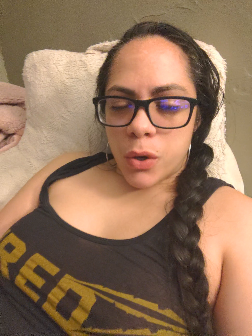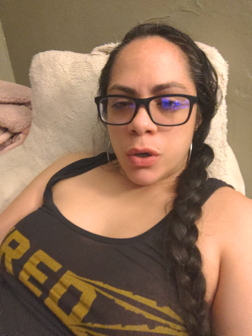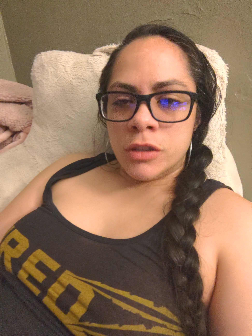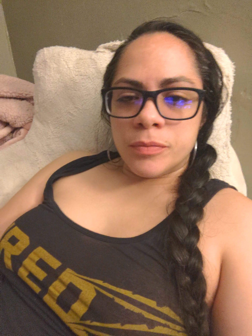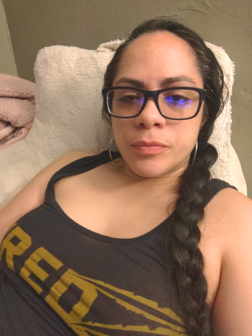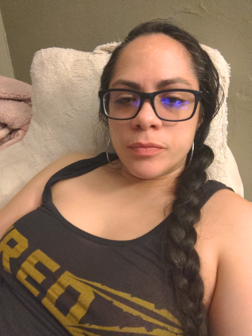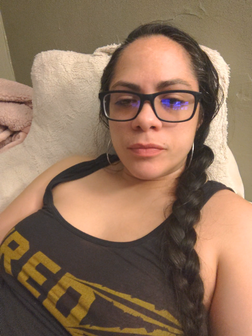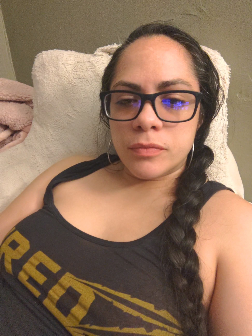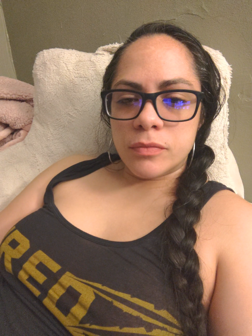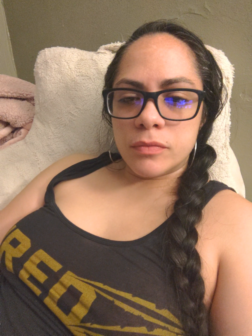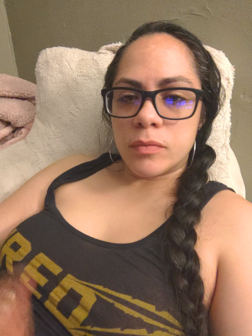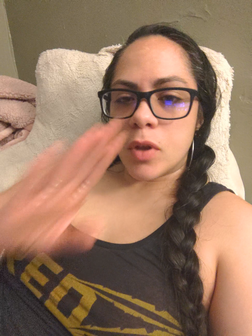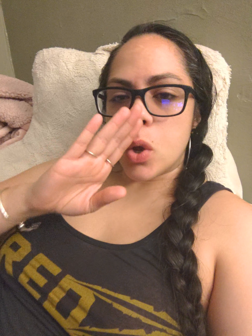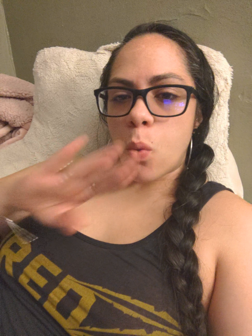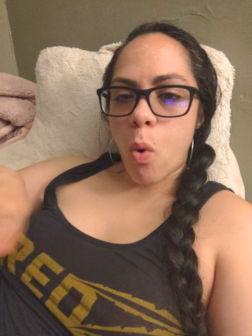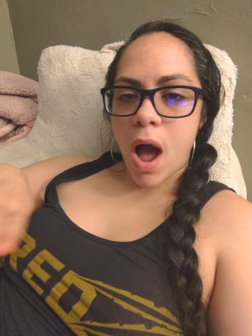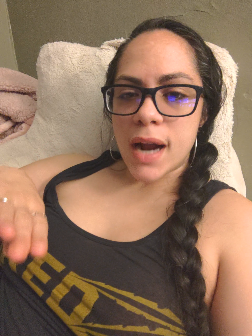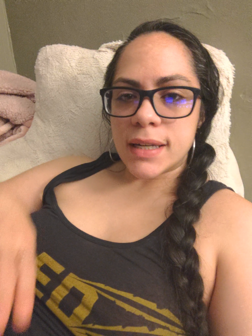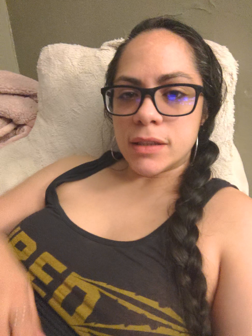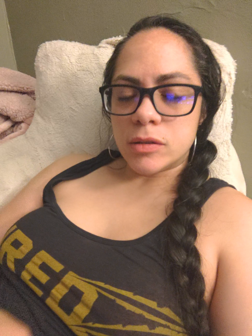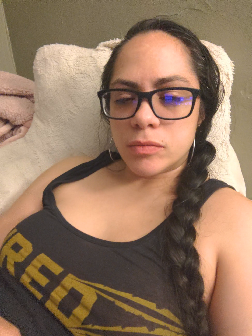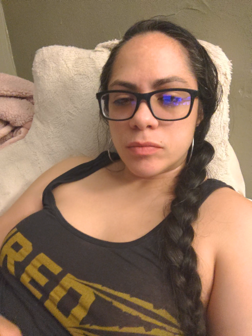quiet